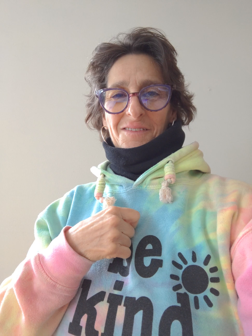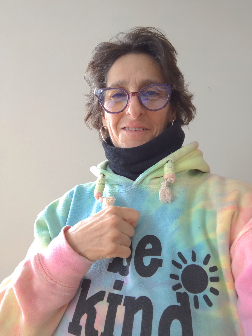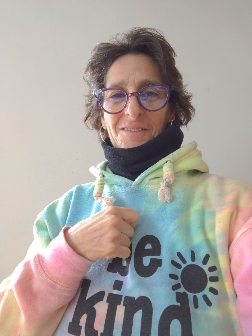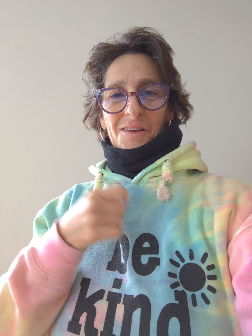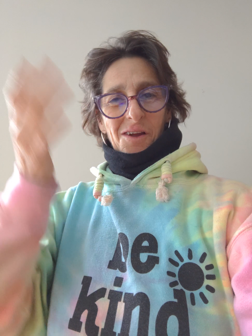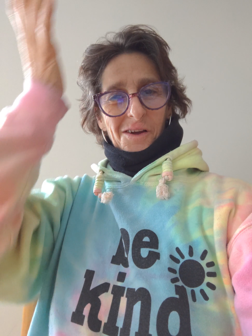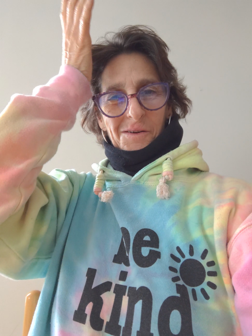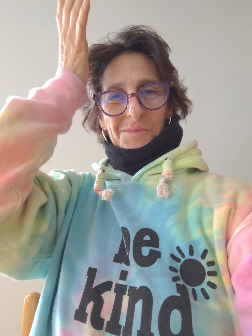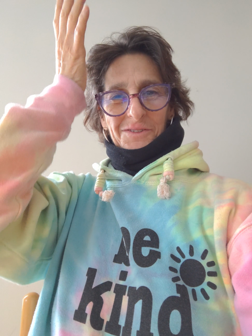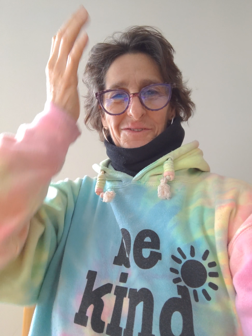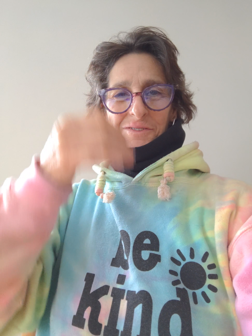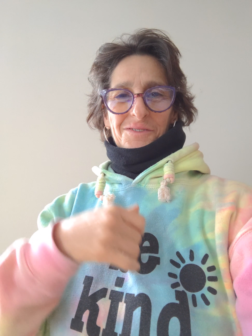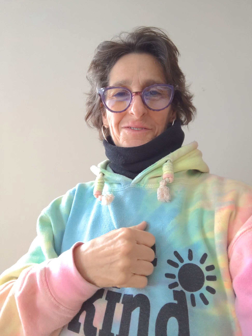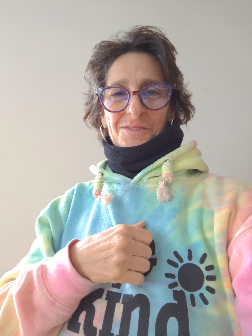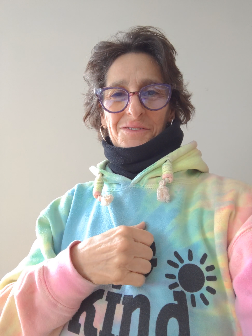garbage